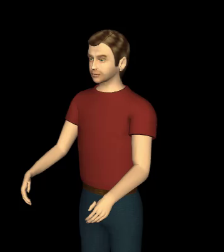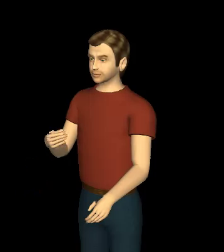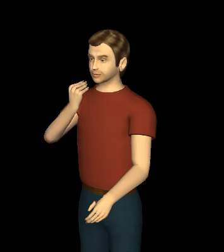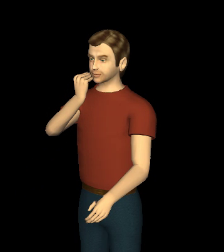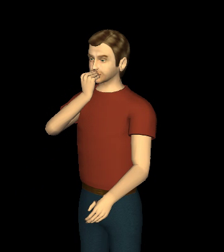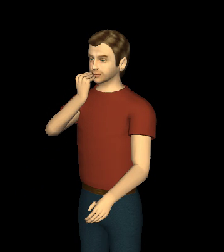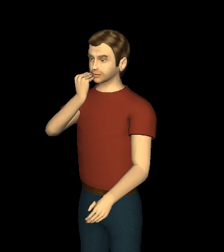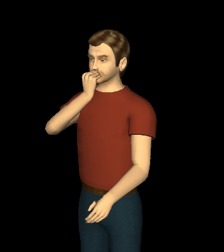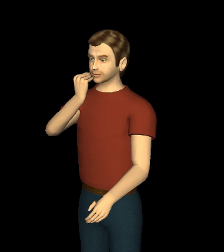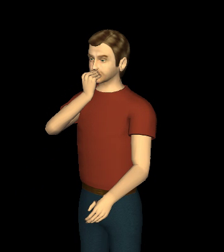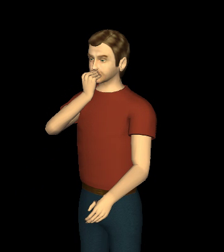وجبة